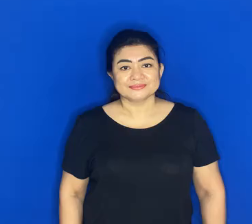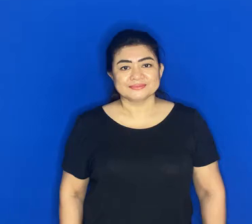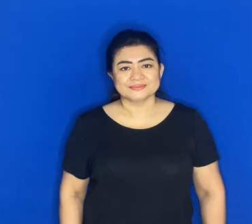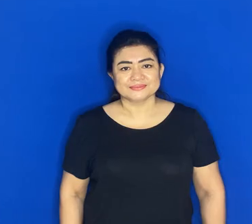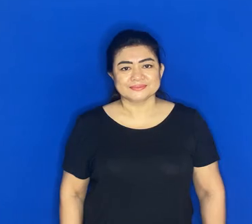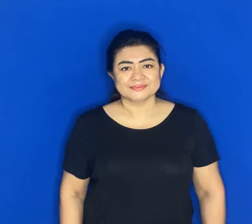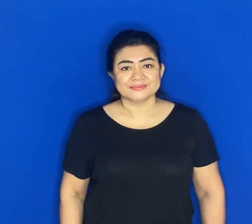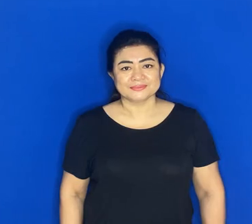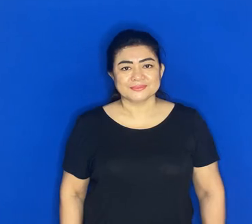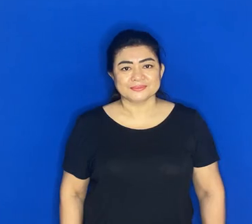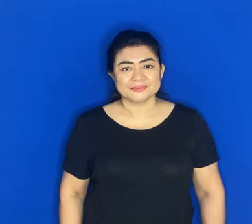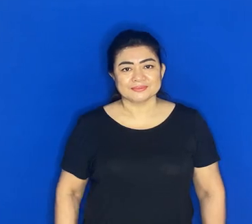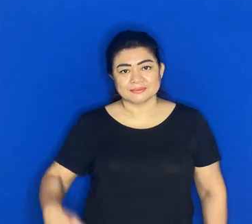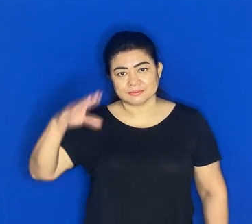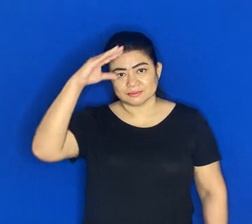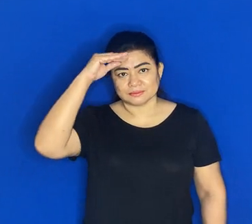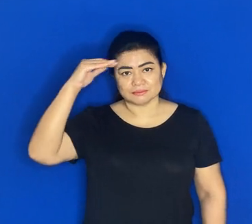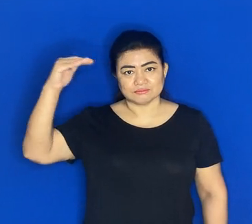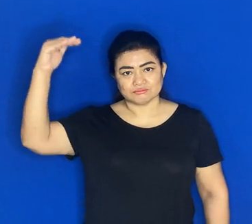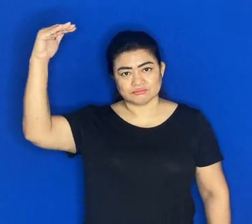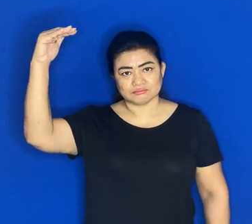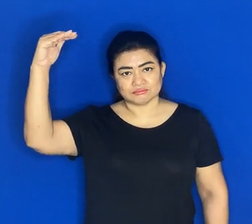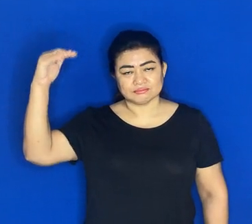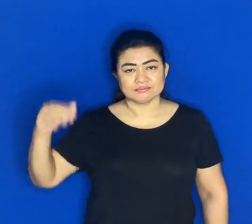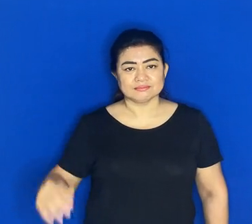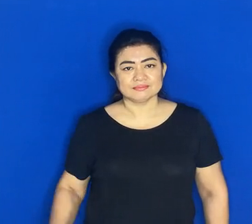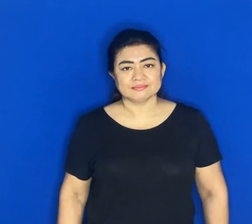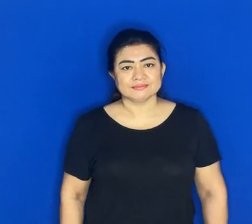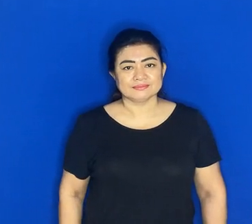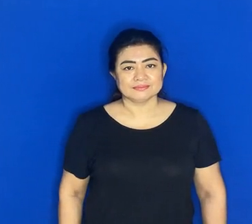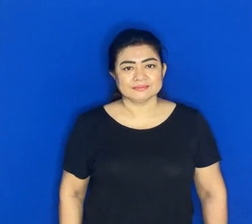man